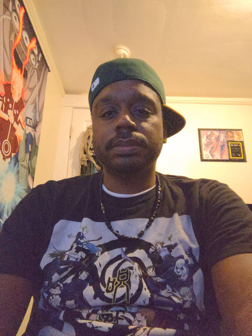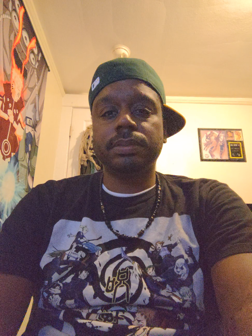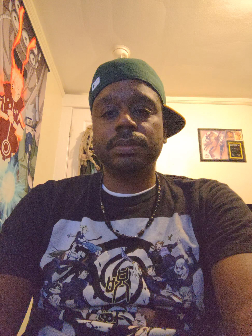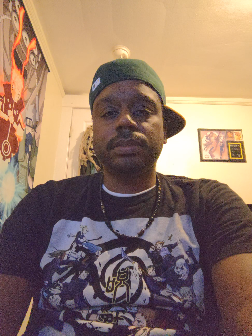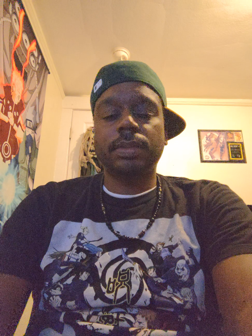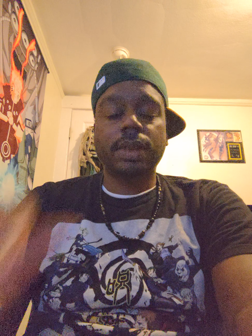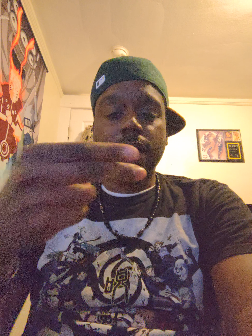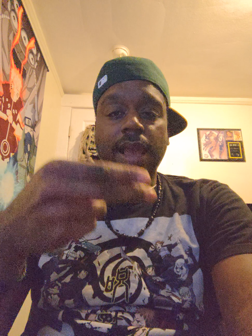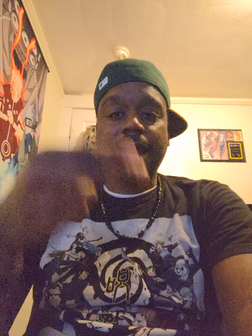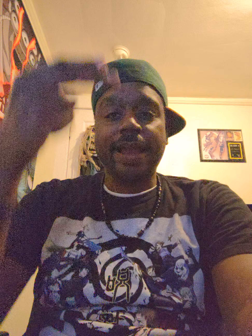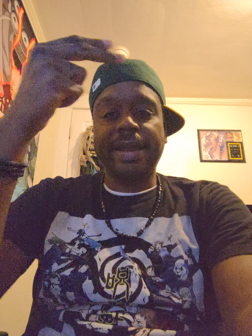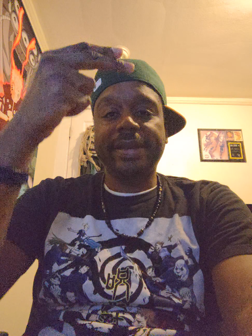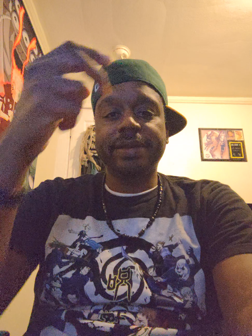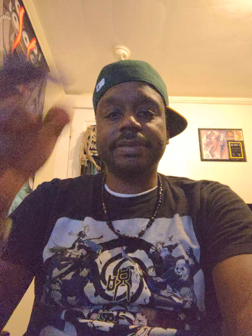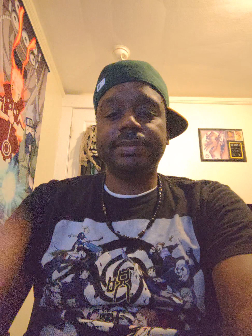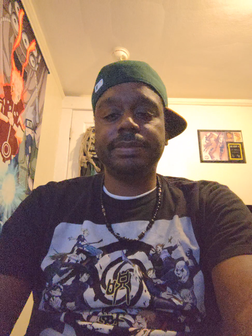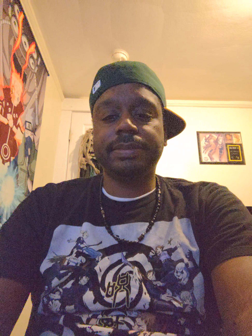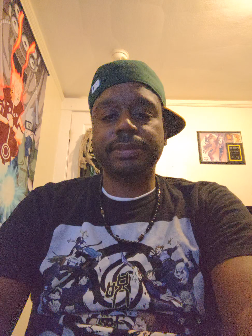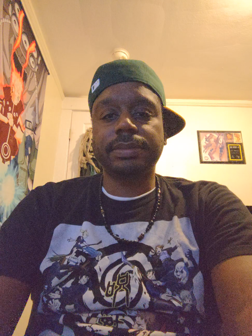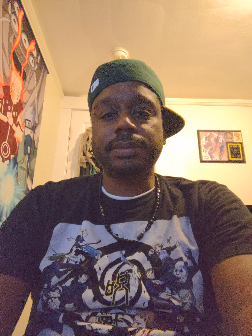high